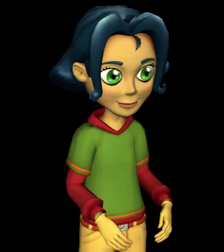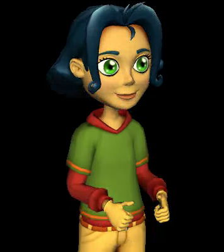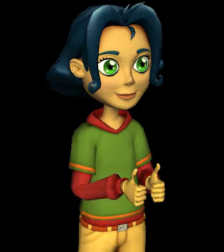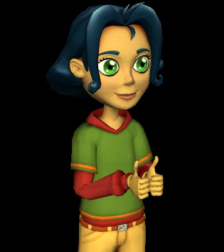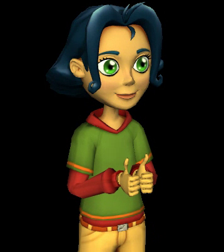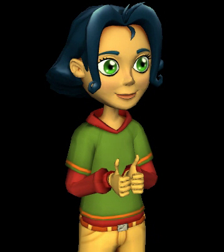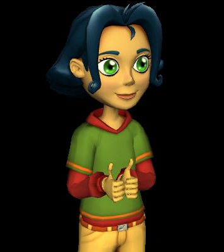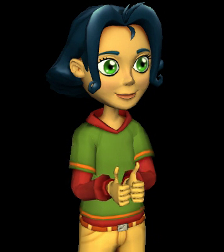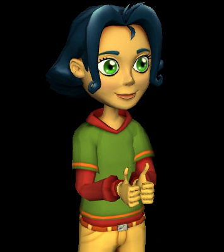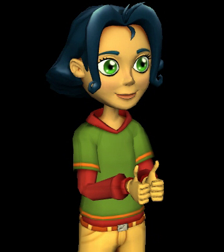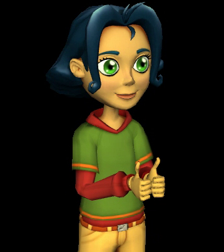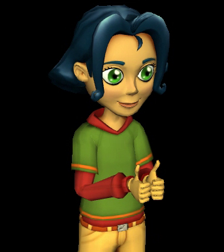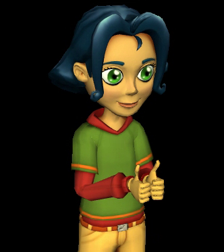معا